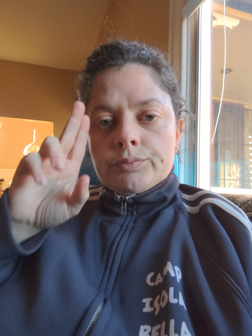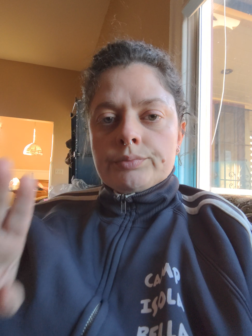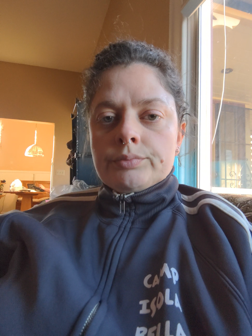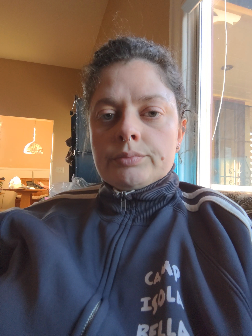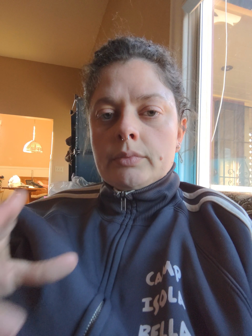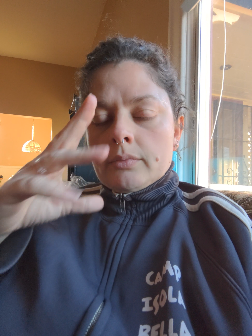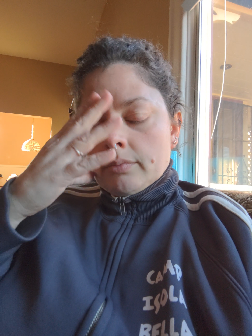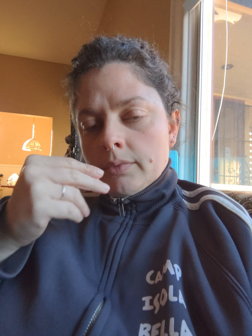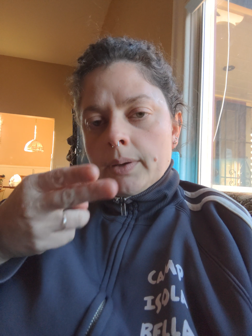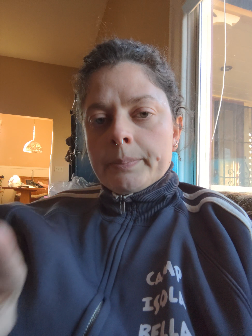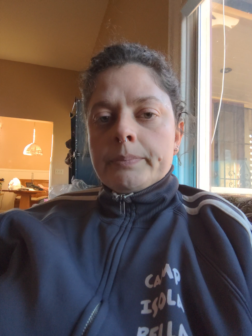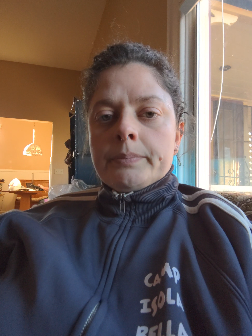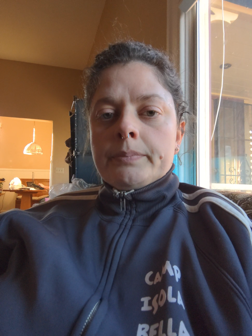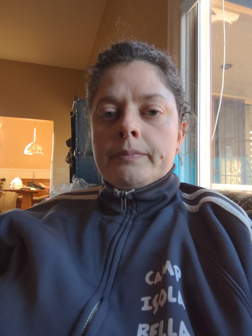nap